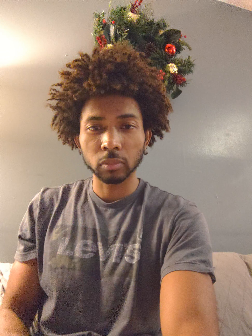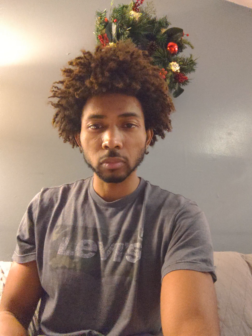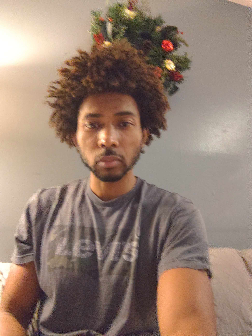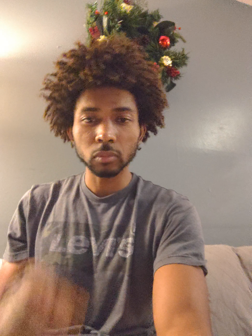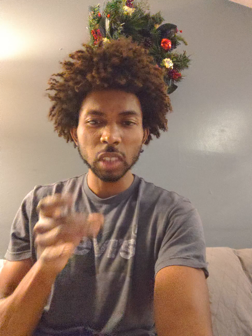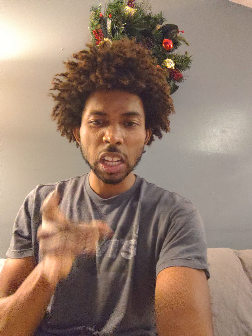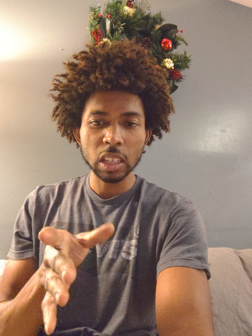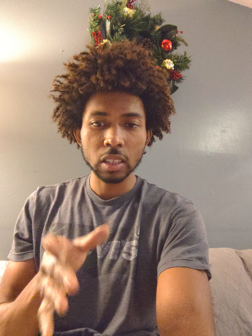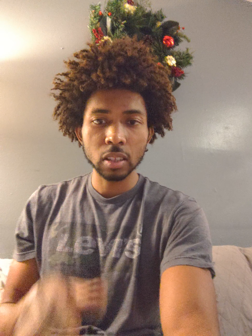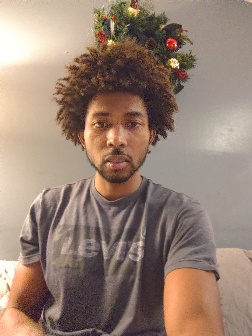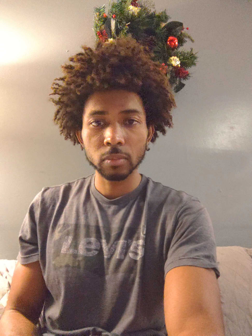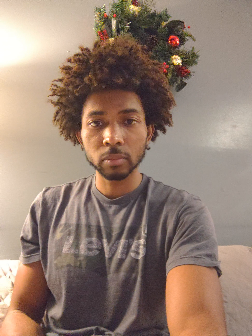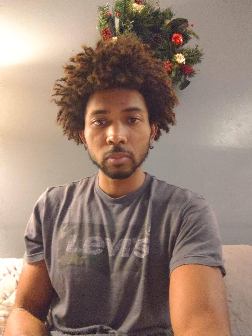hate